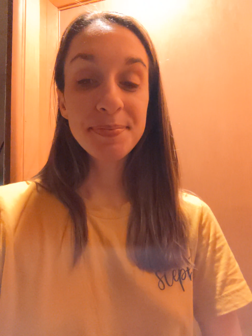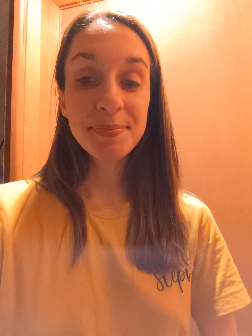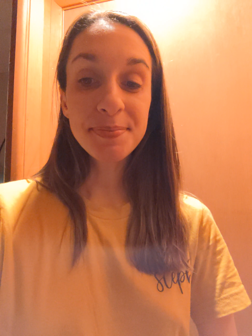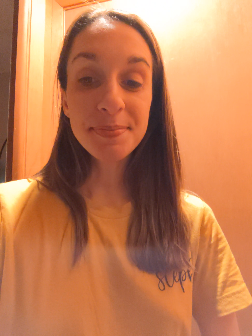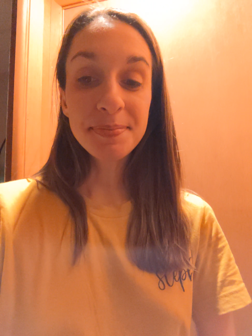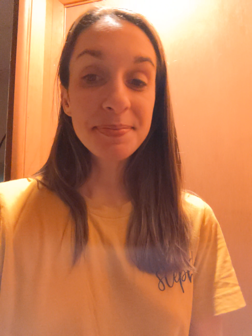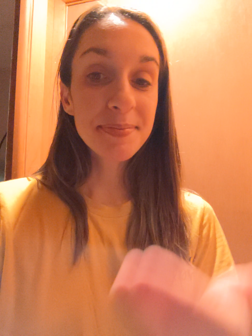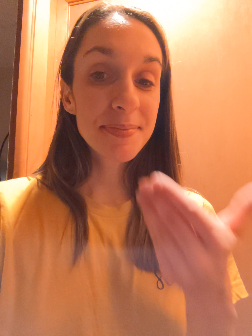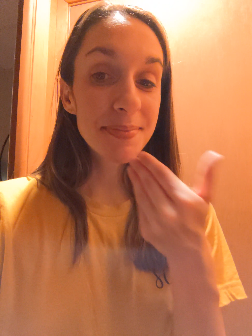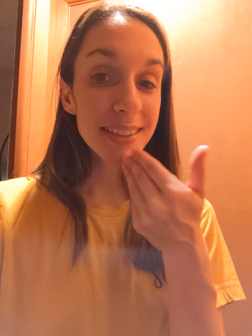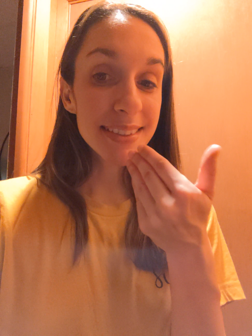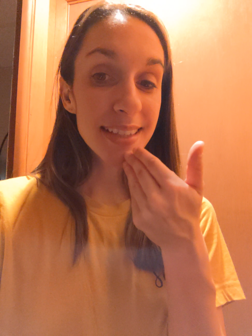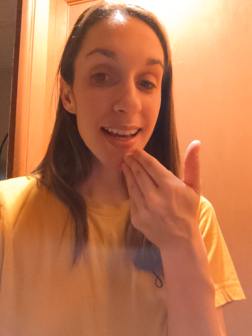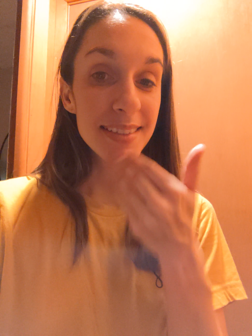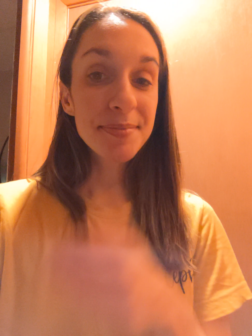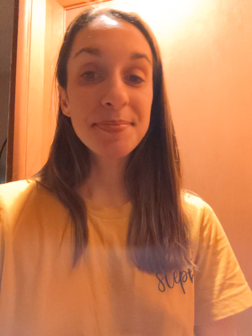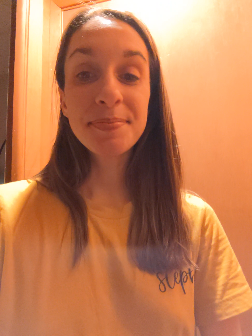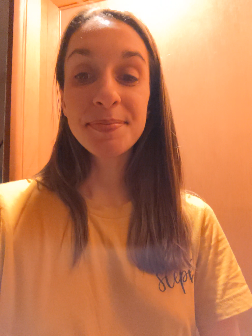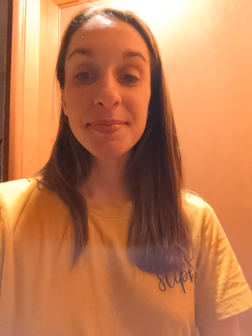pizza